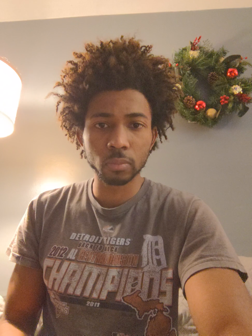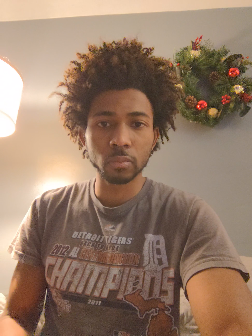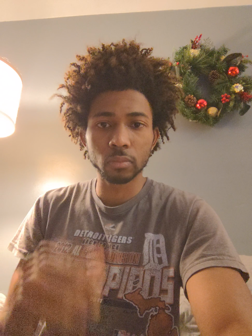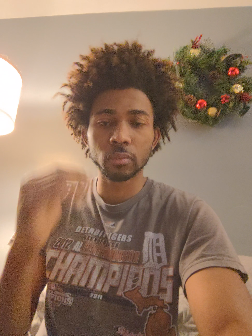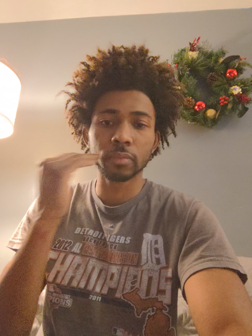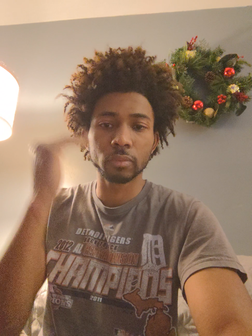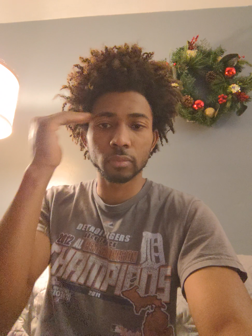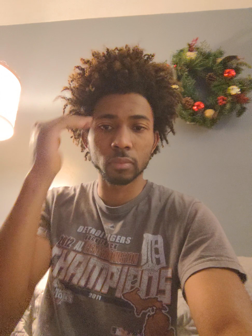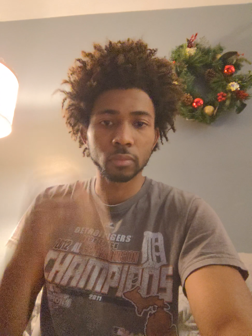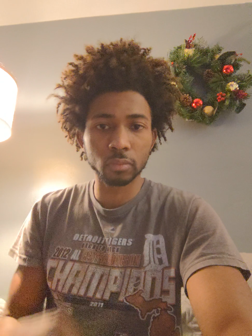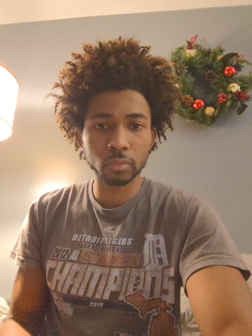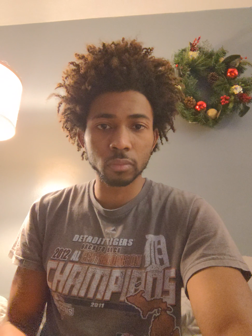head